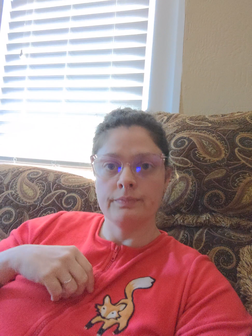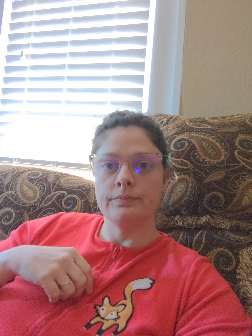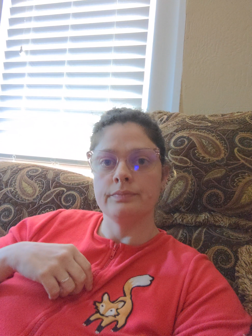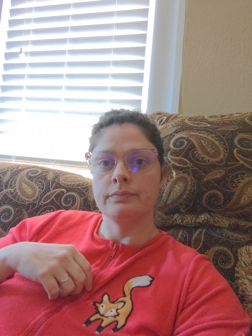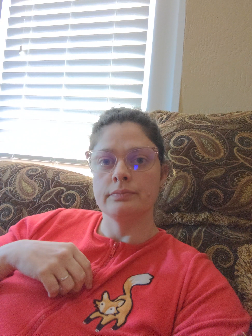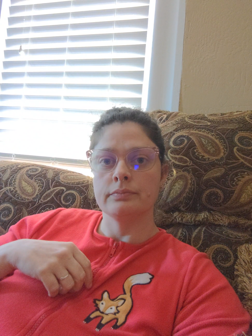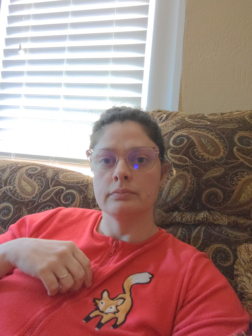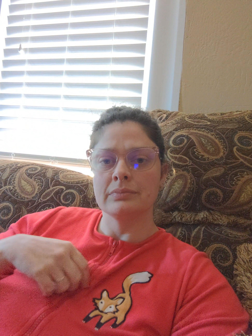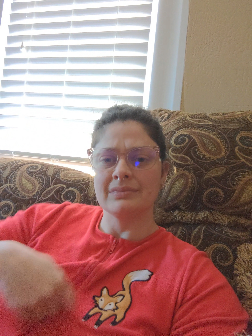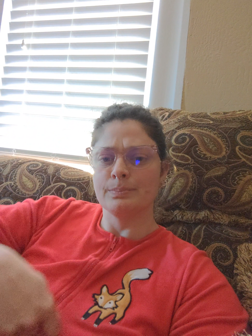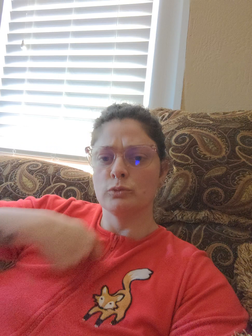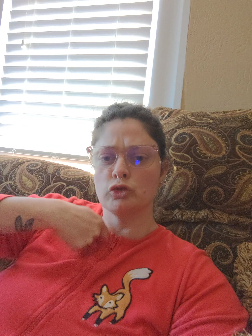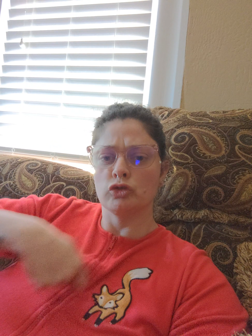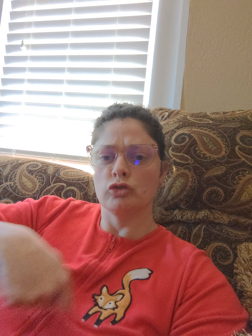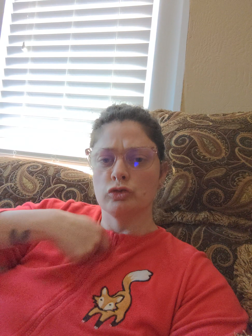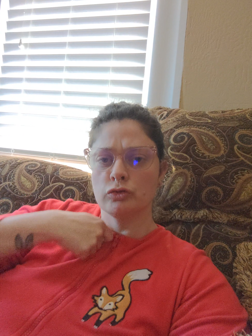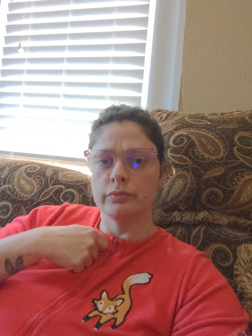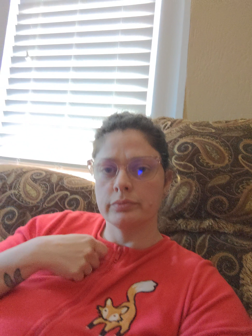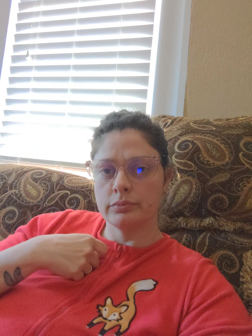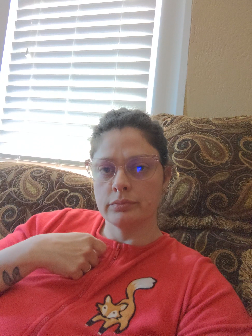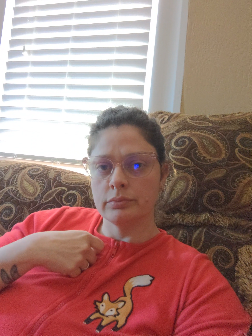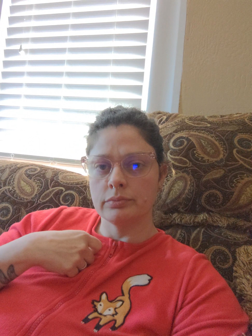zipper